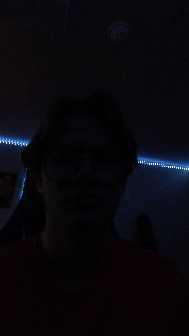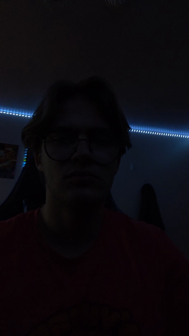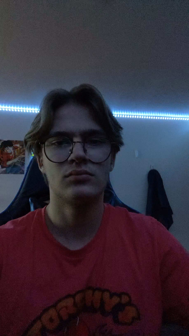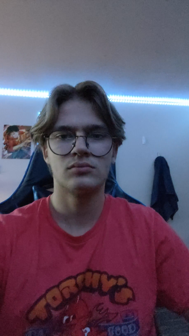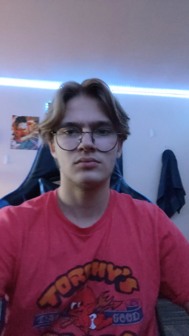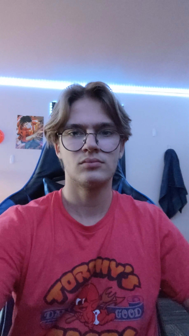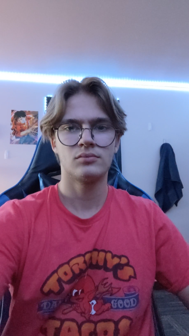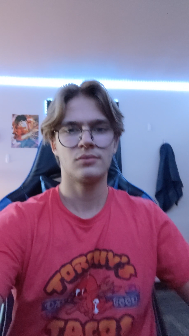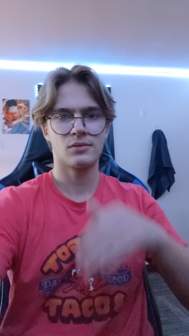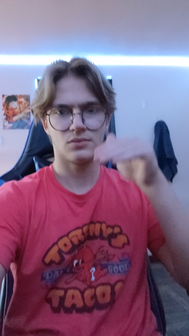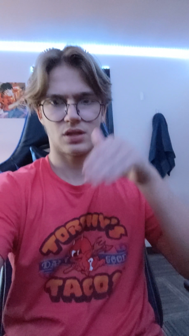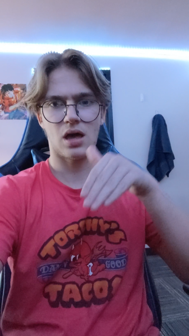doctor